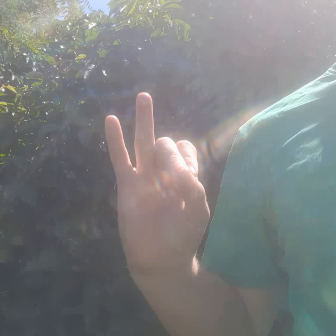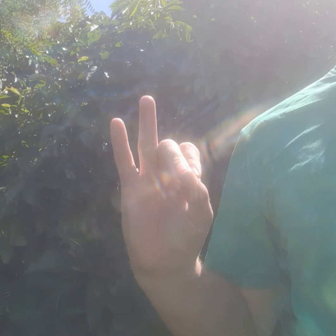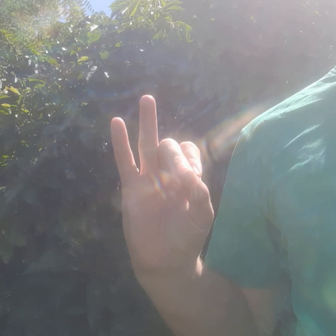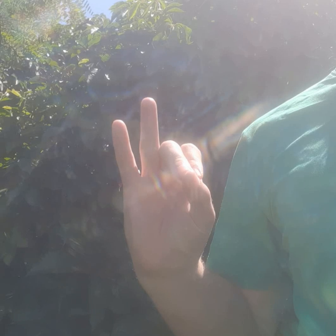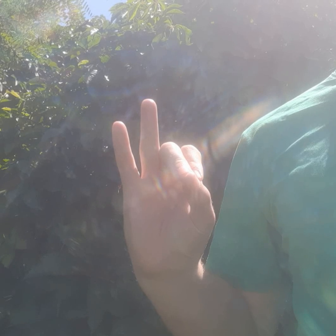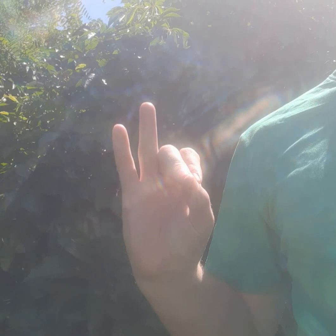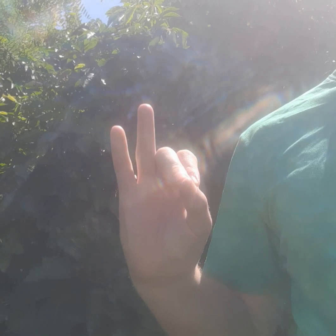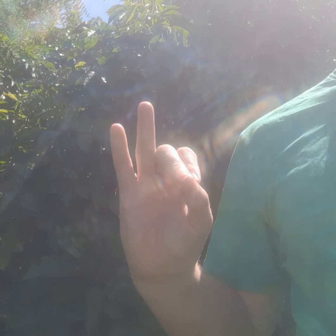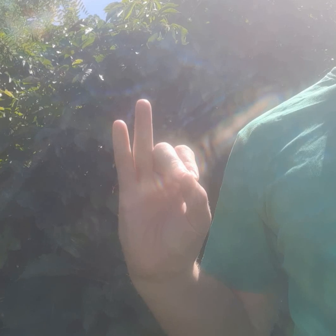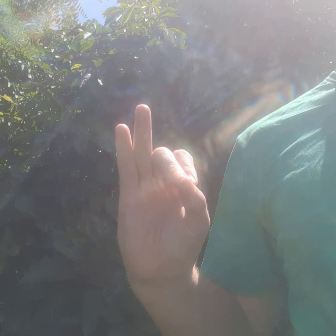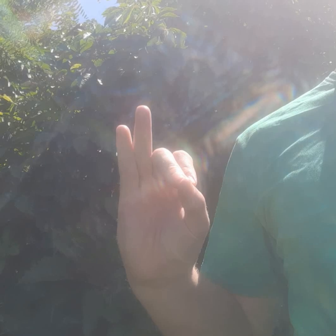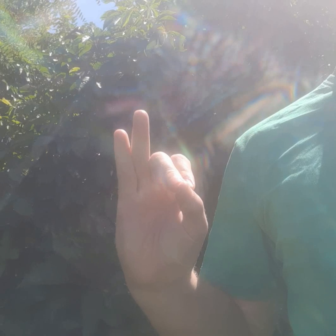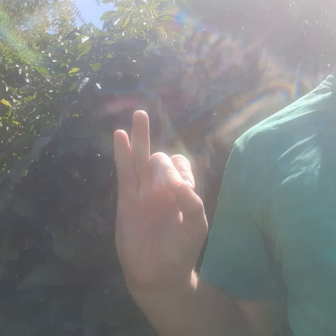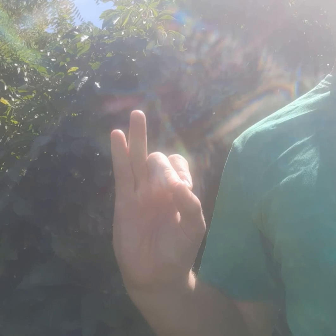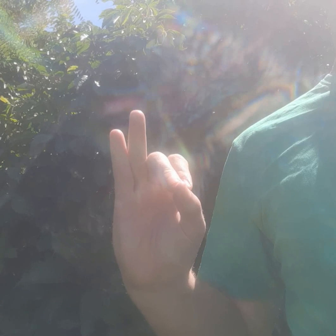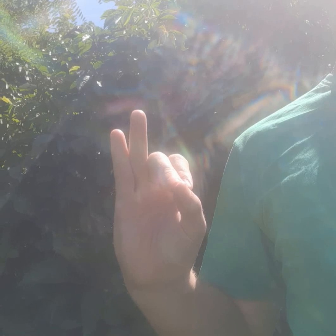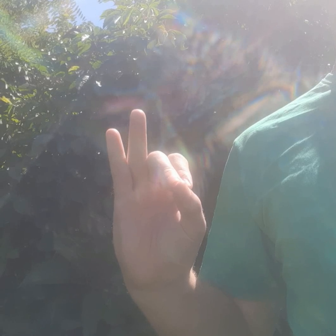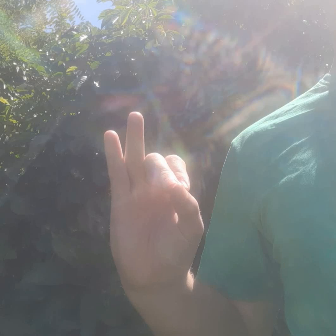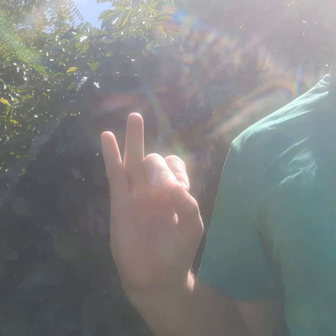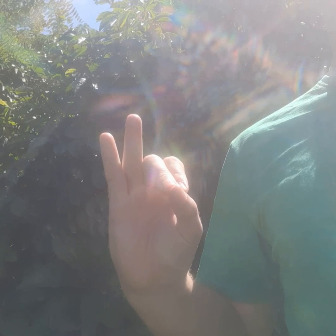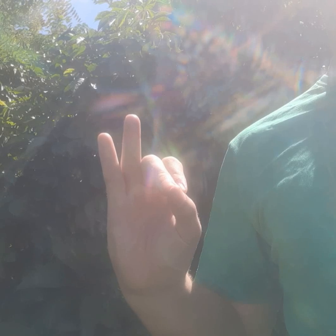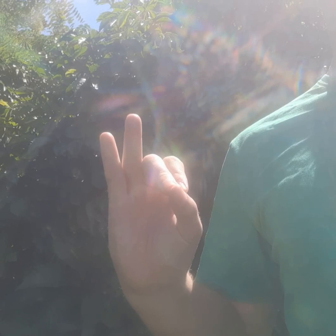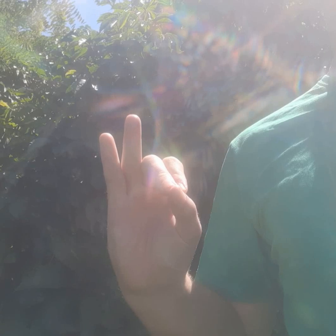И